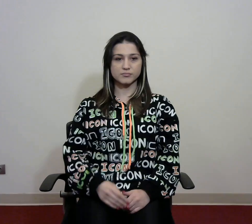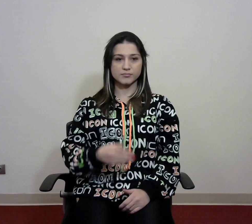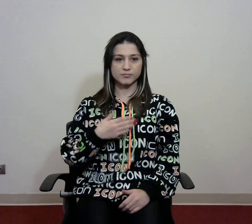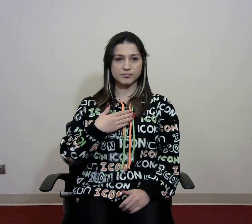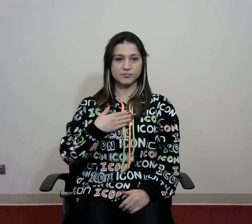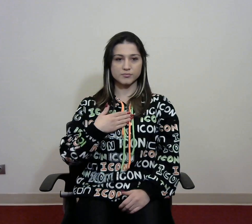mən